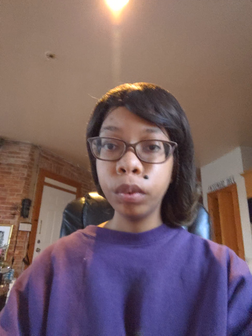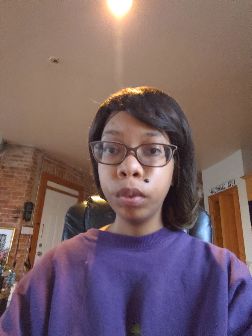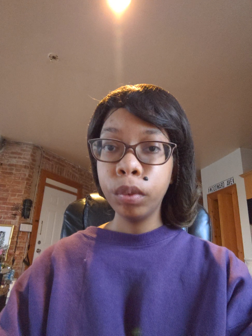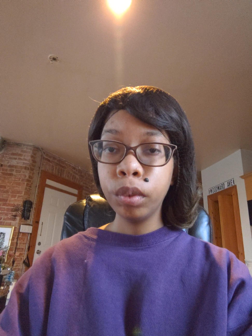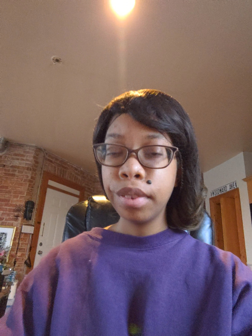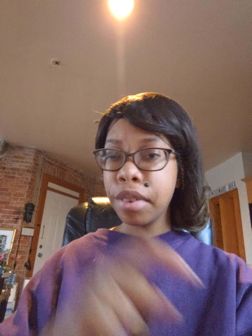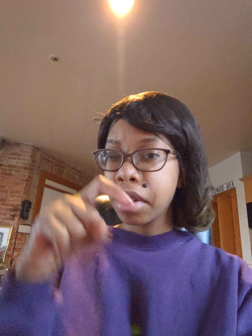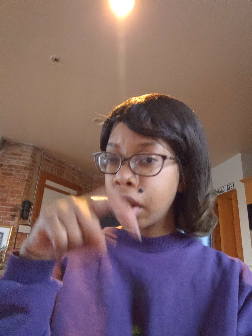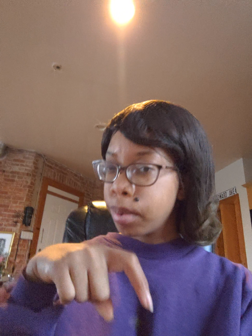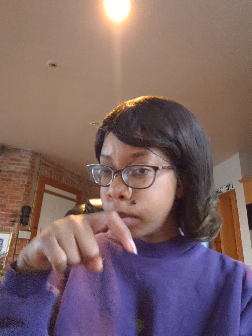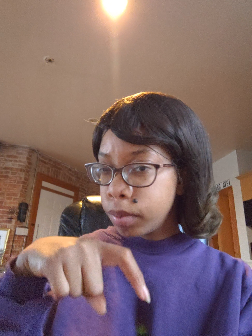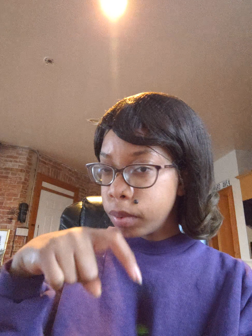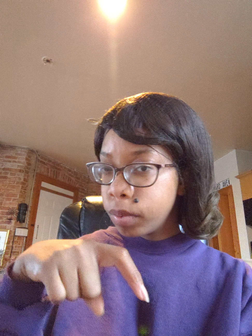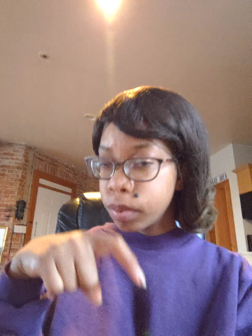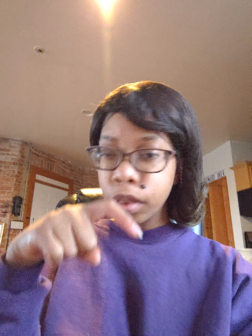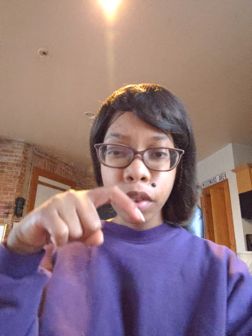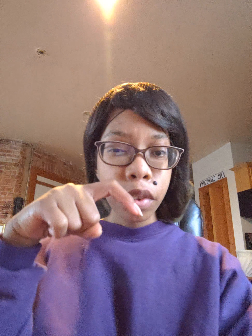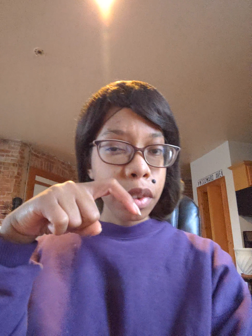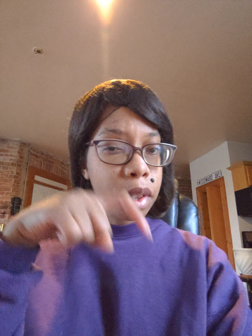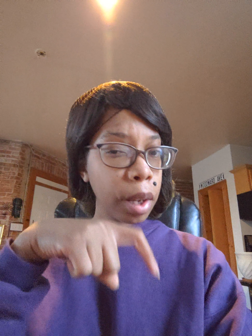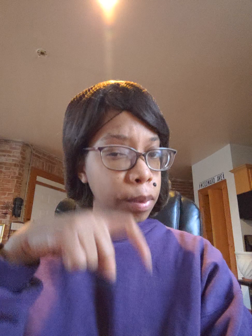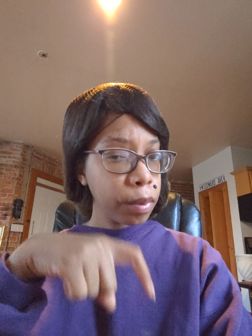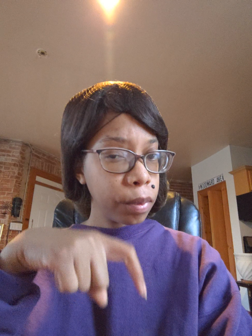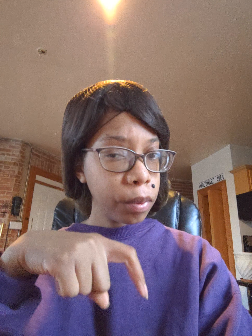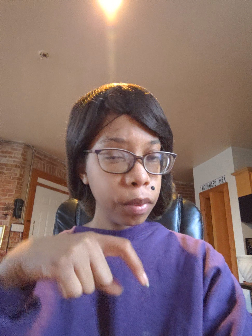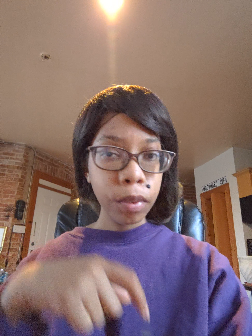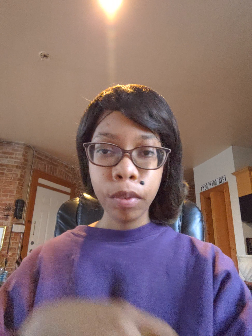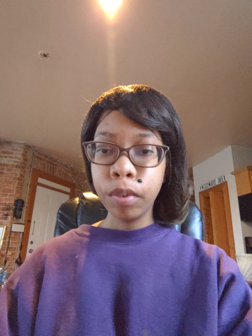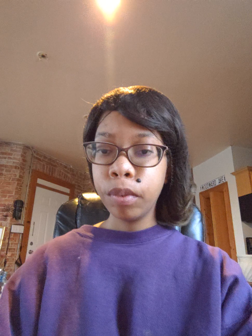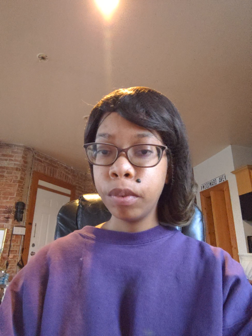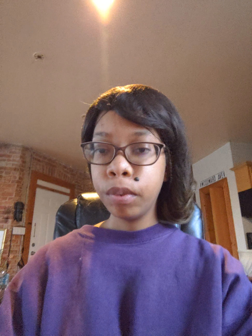time